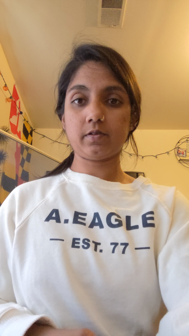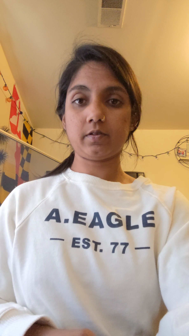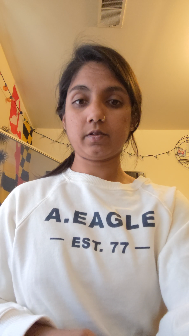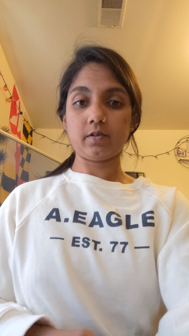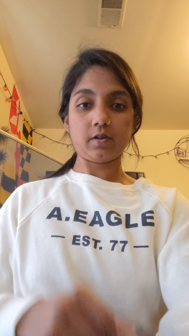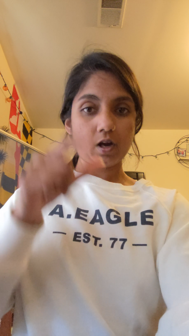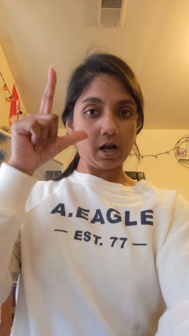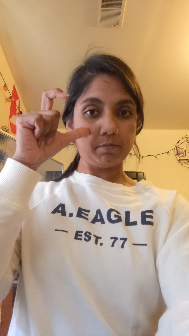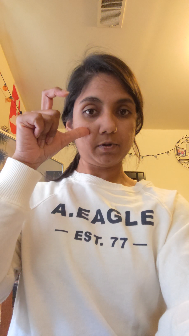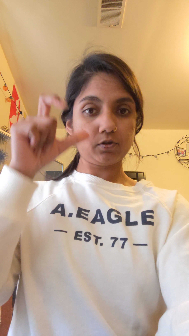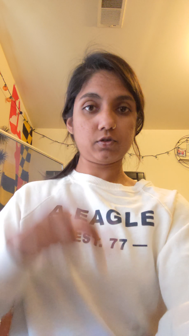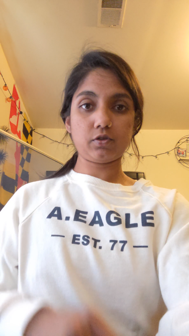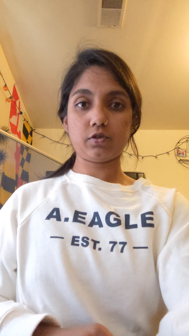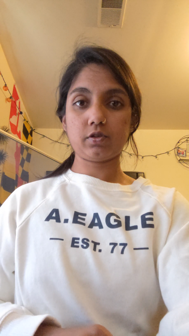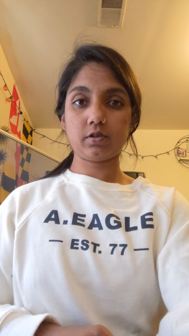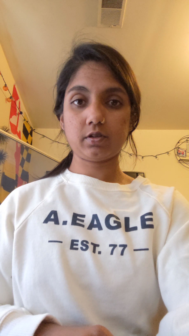camera